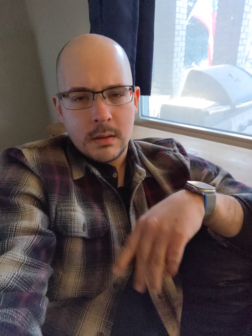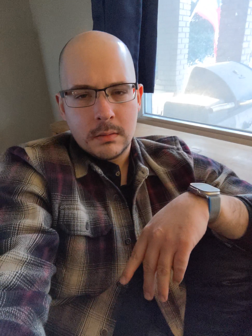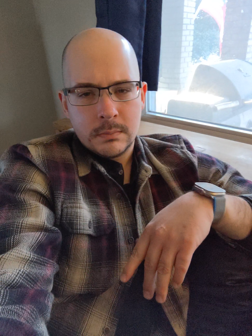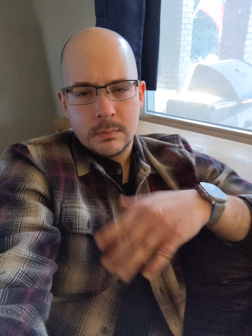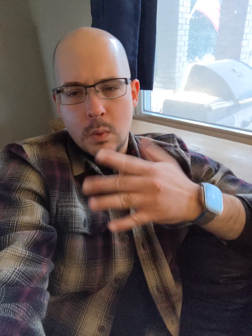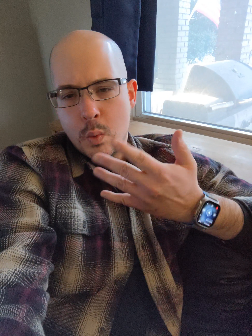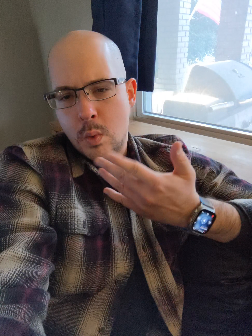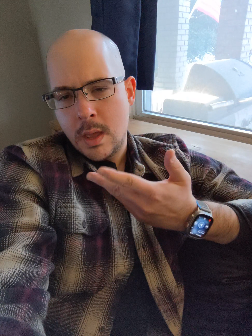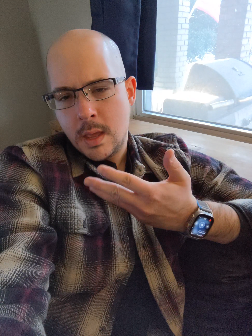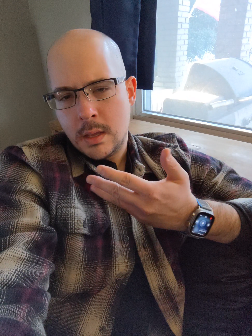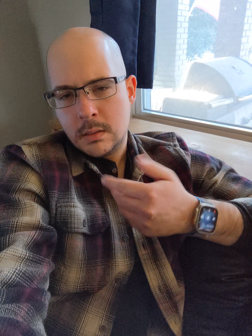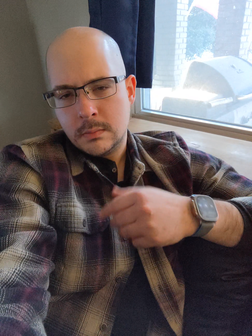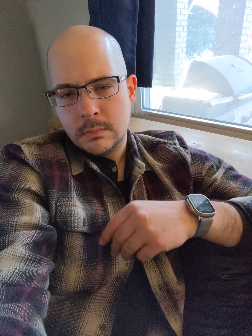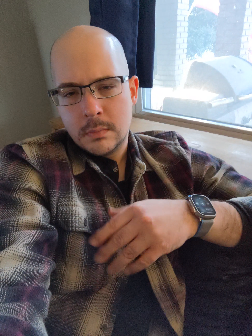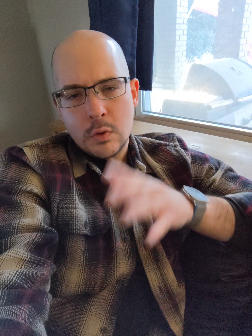wait